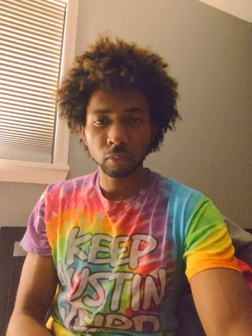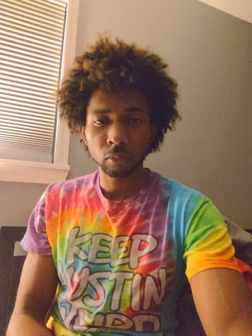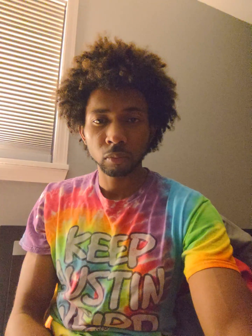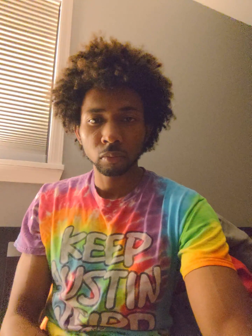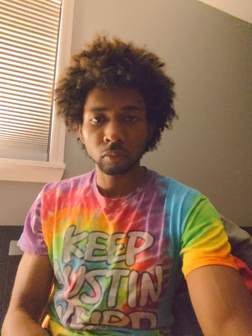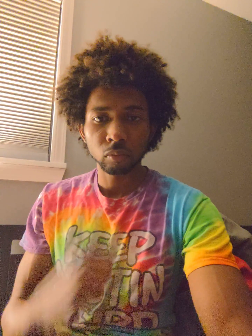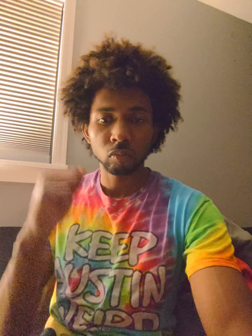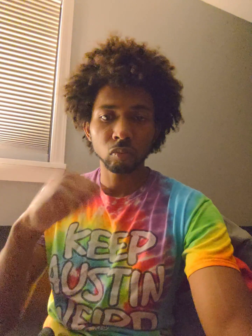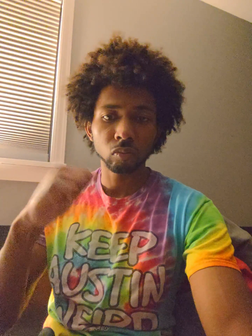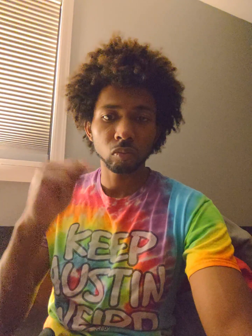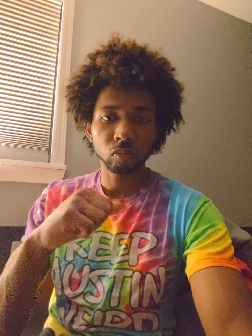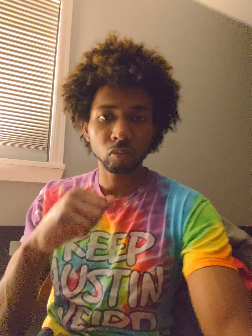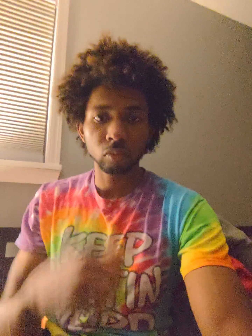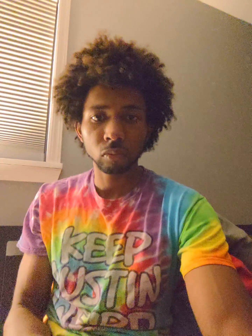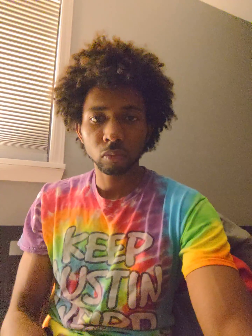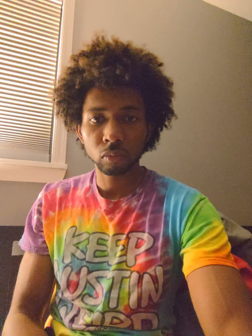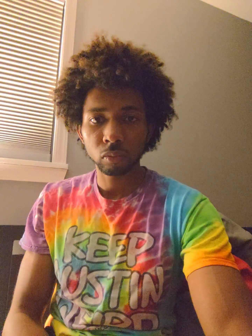rock